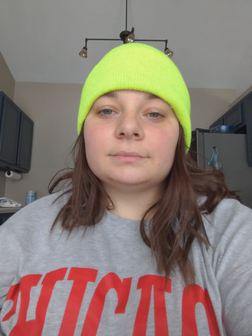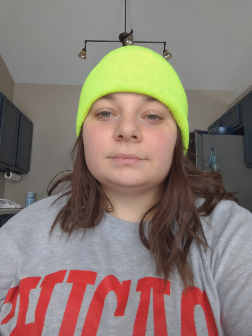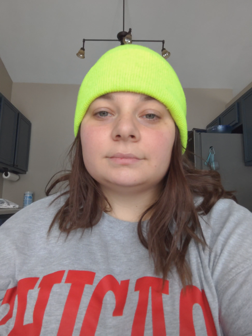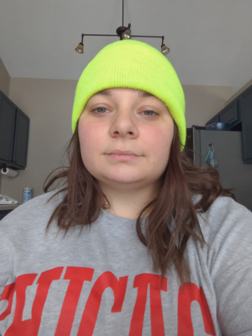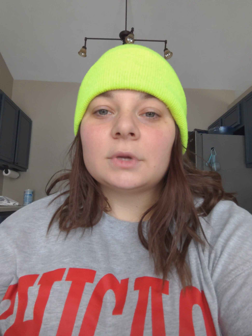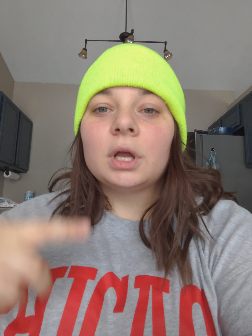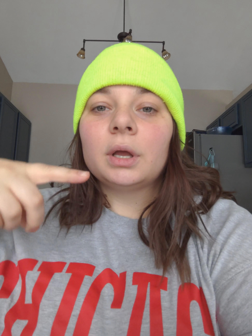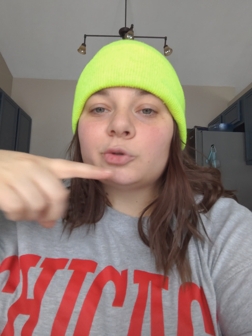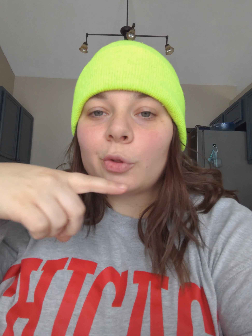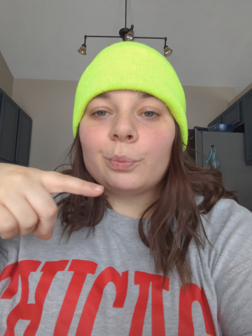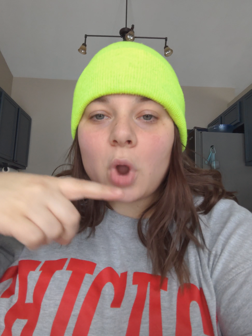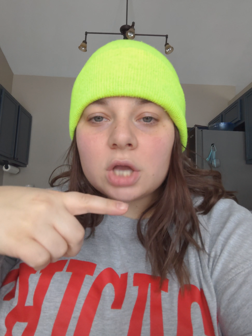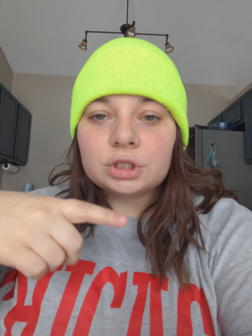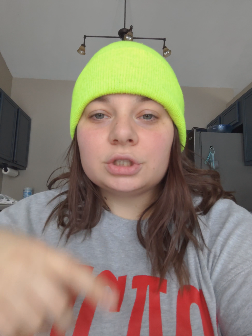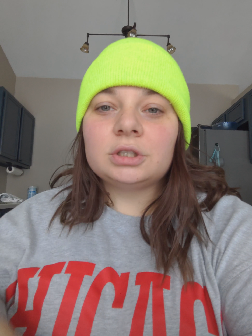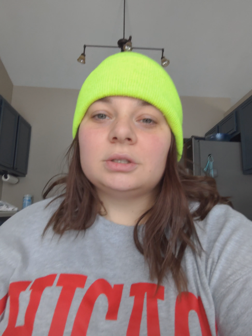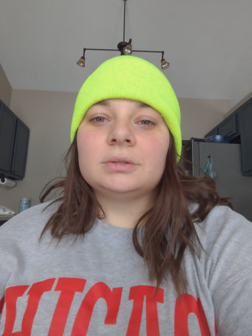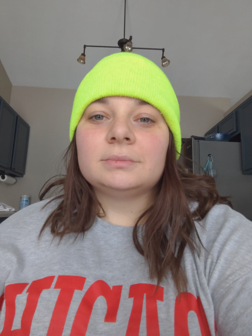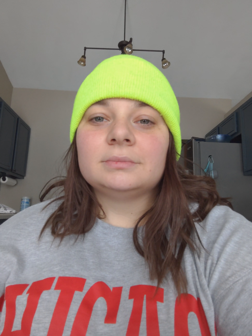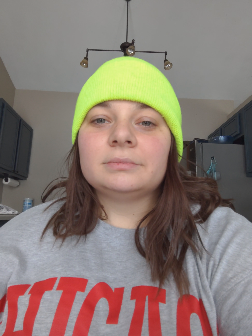toothbrush